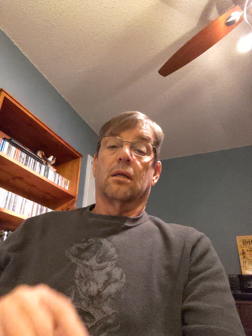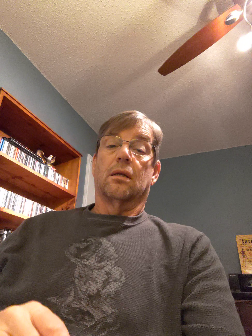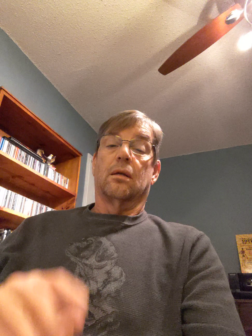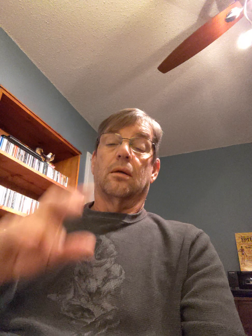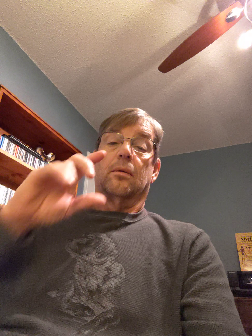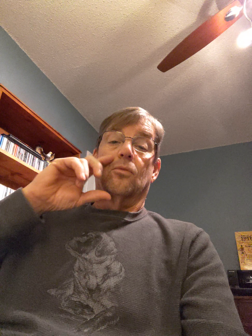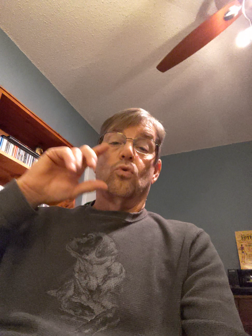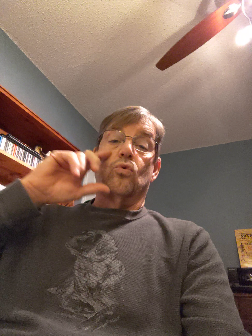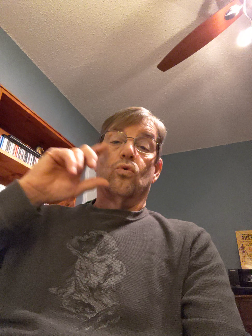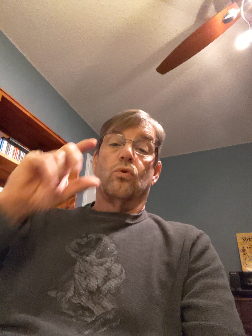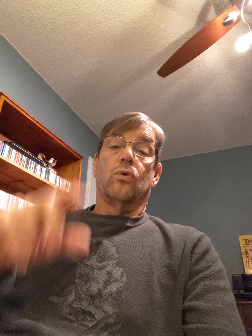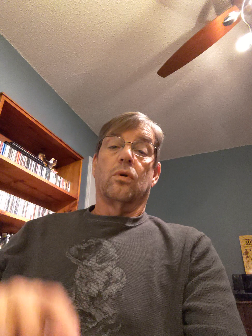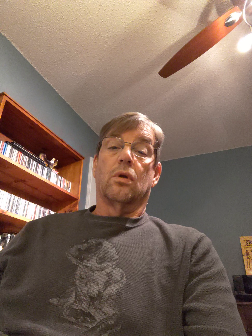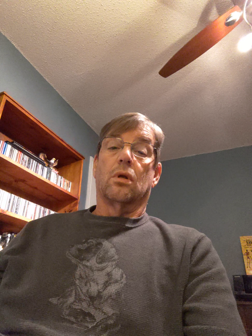moon